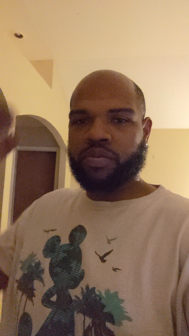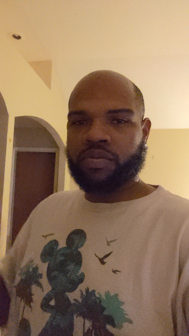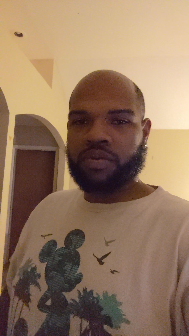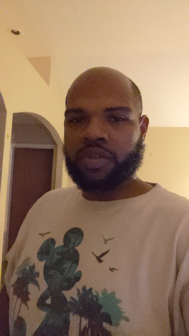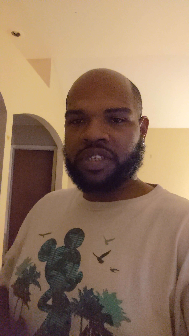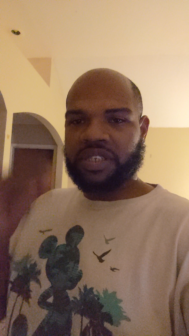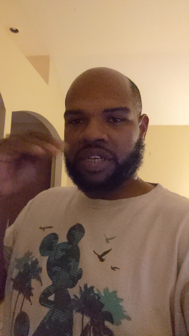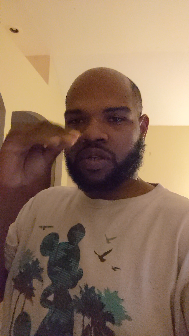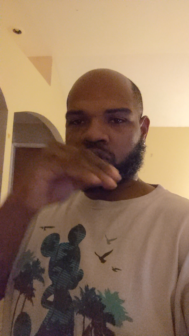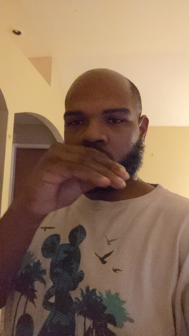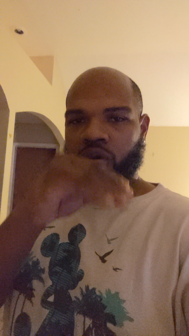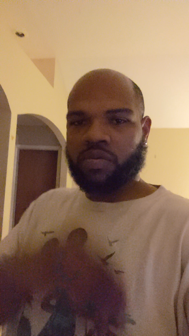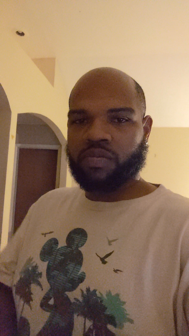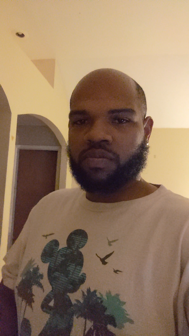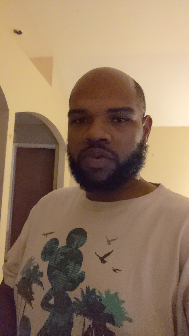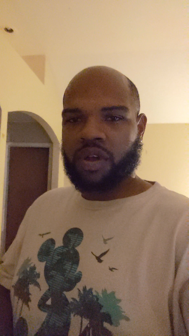dinosaur